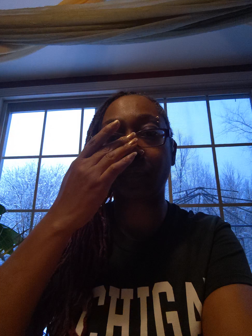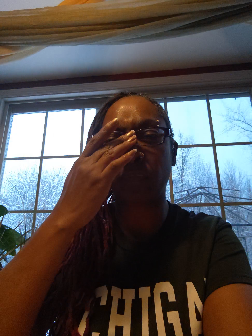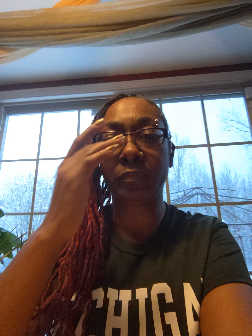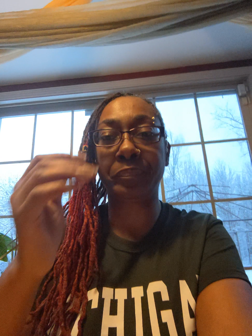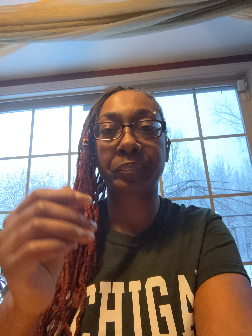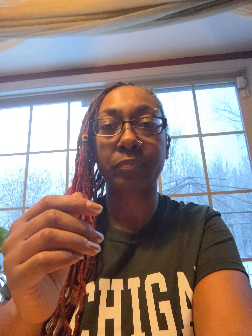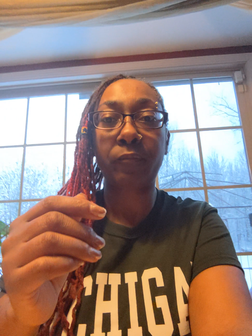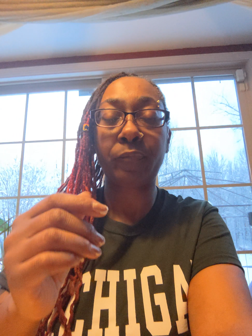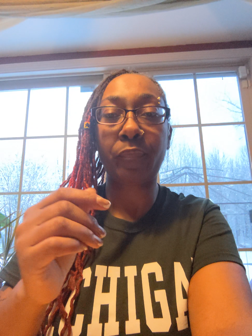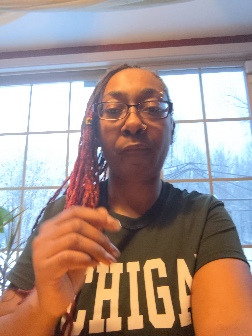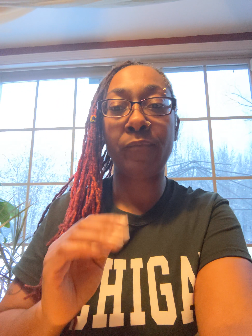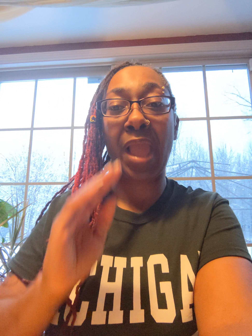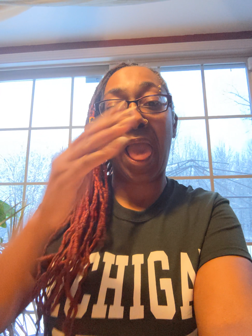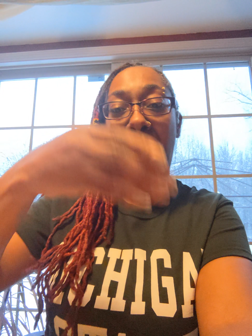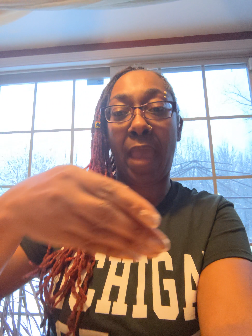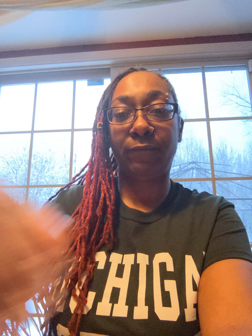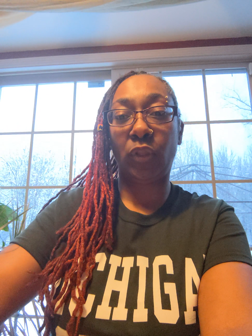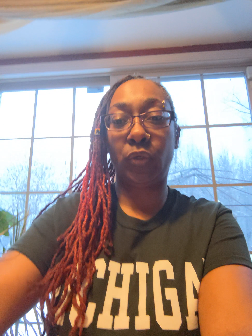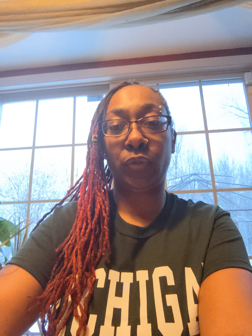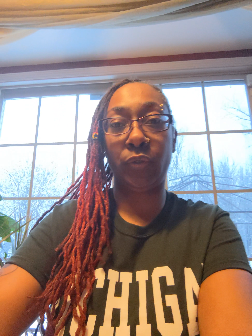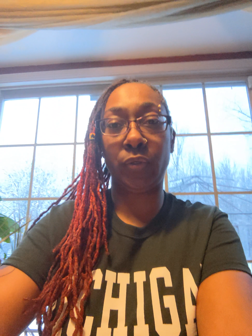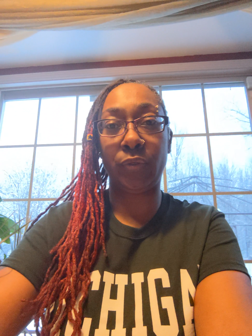after